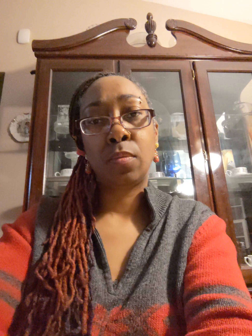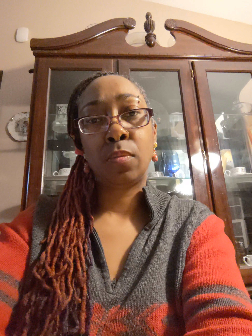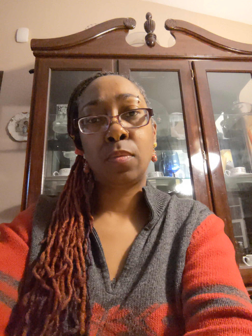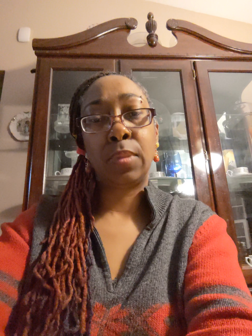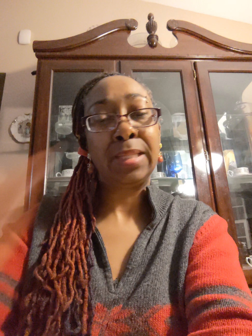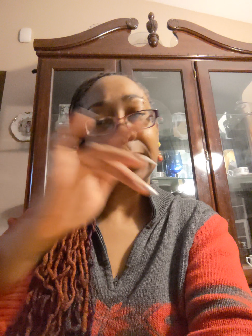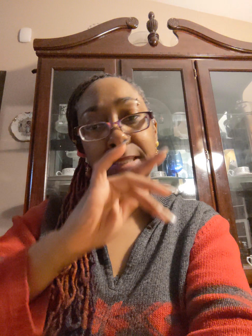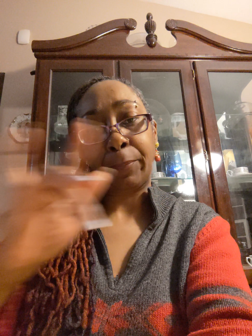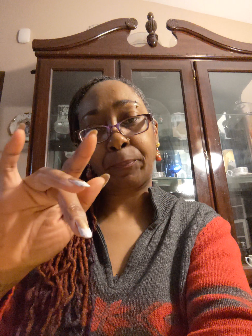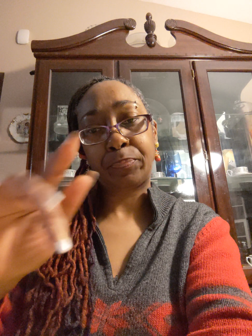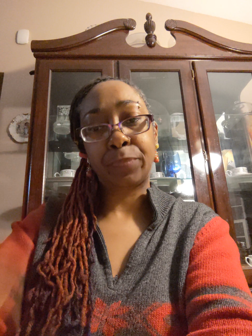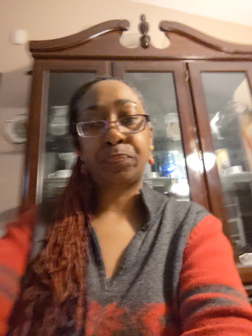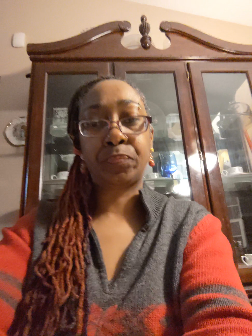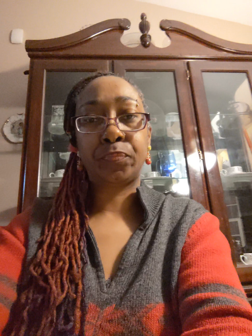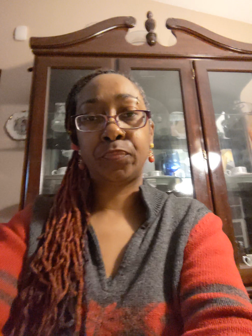empty